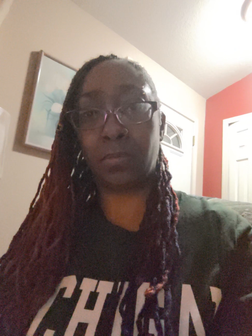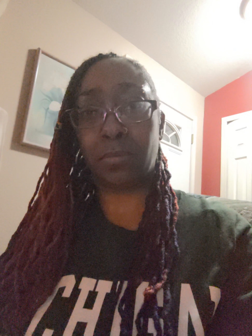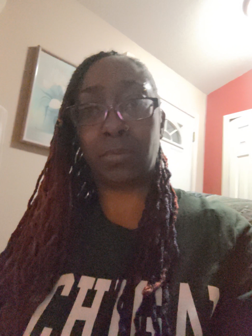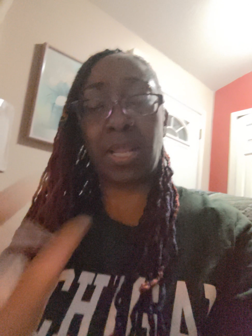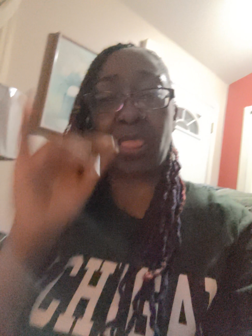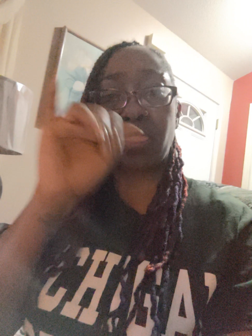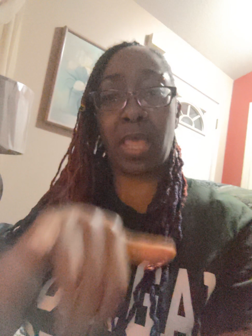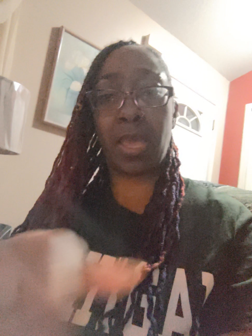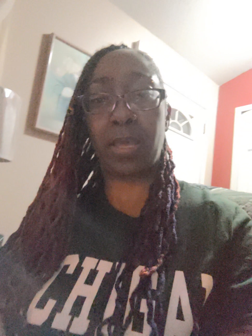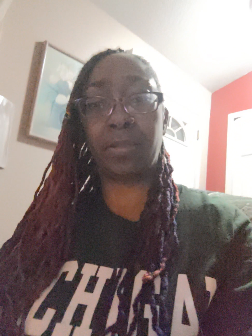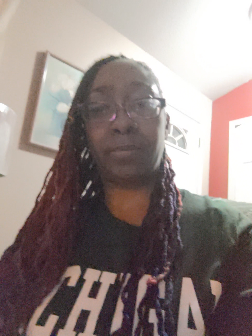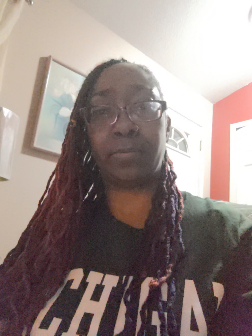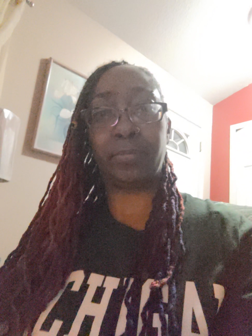that